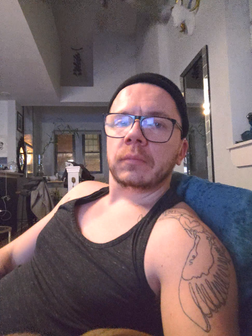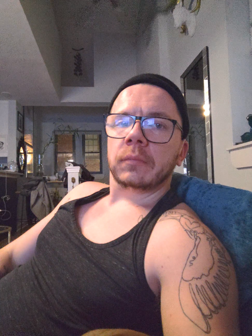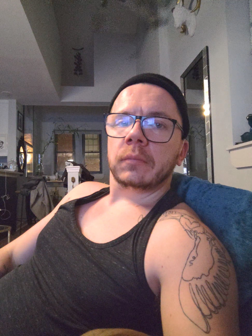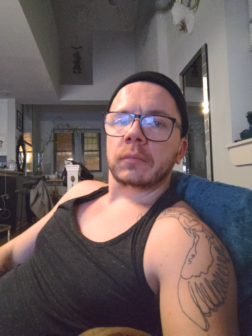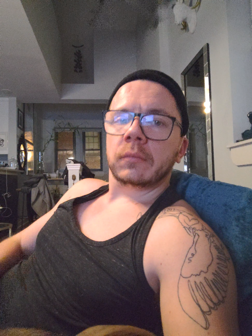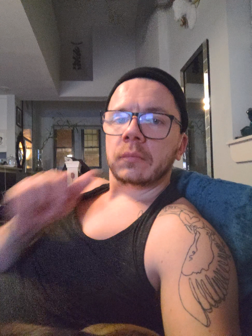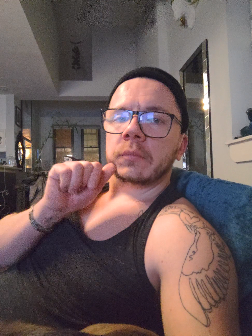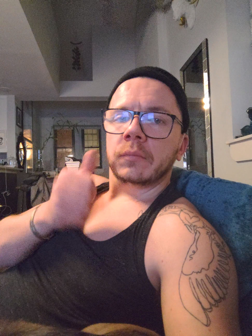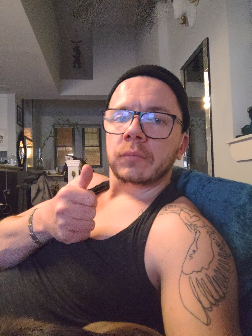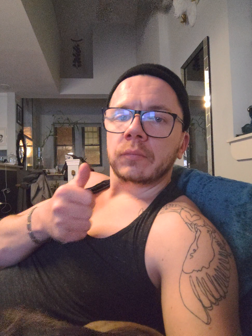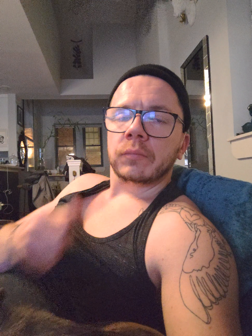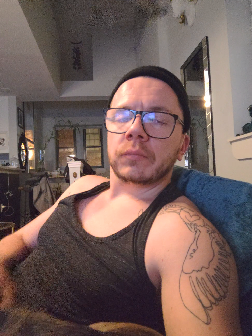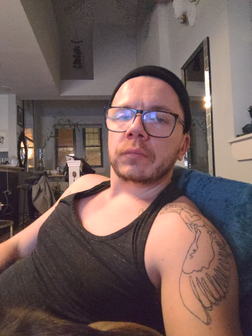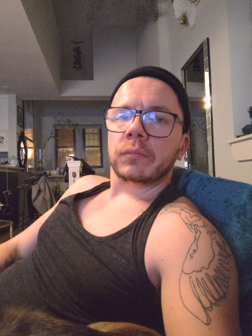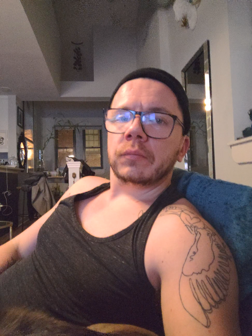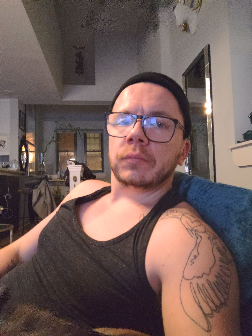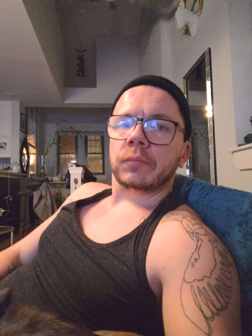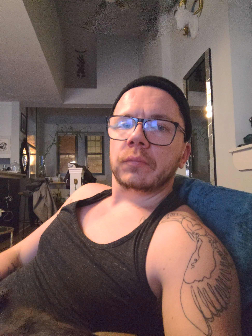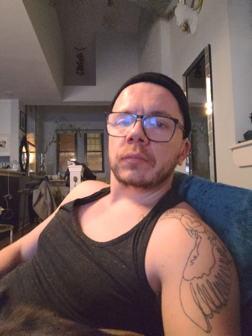tomorrow